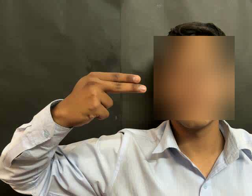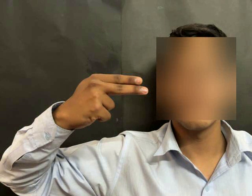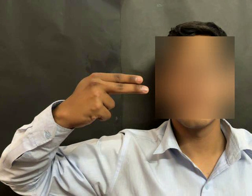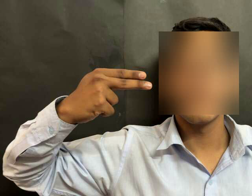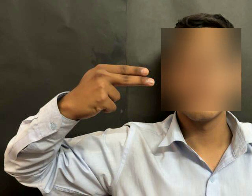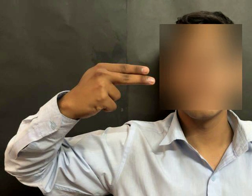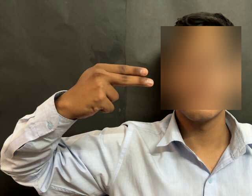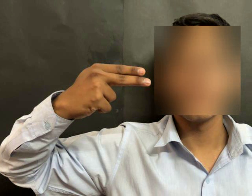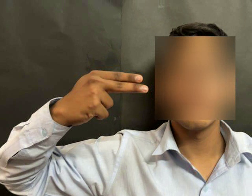H